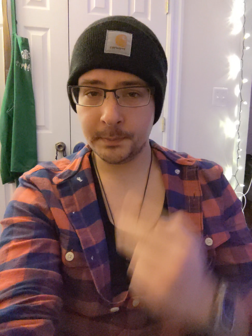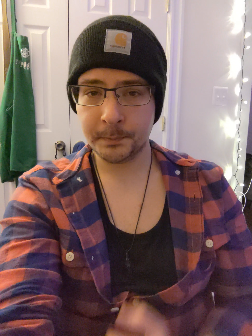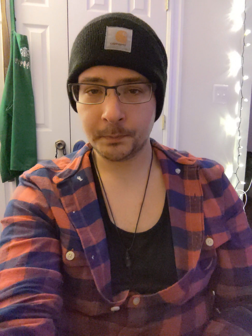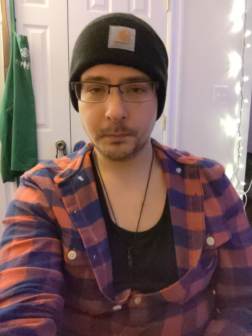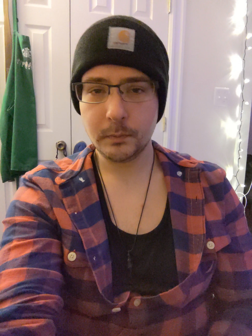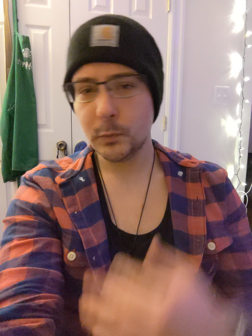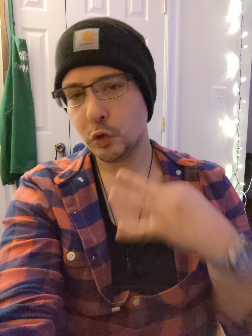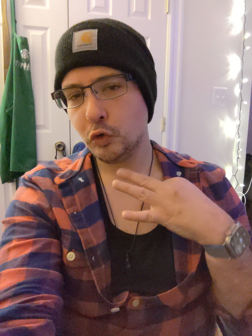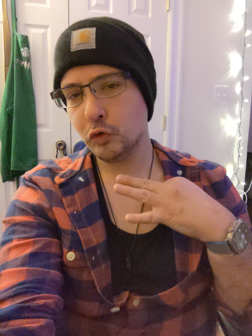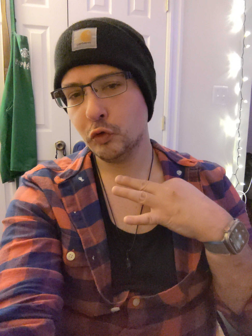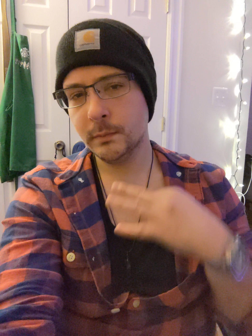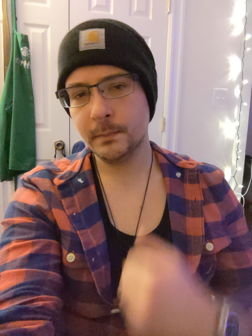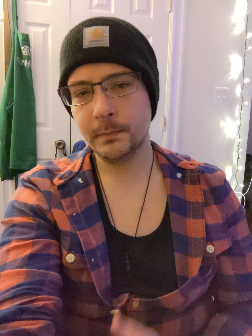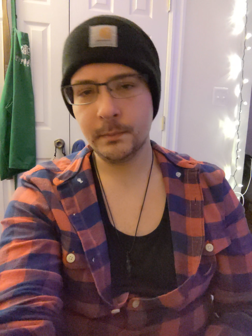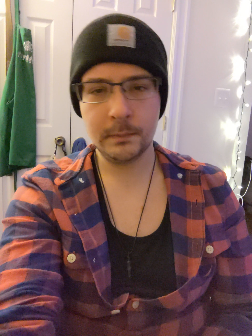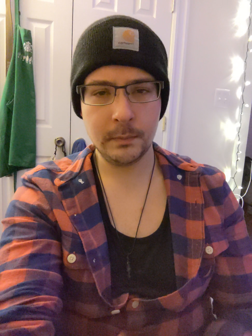shirt